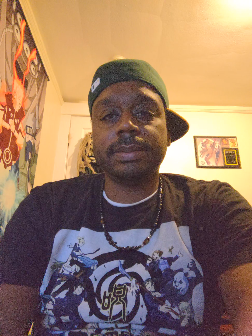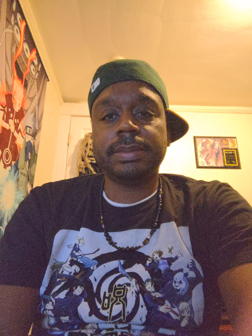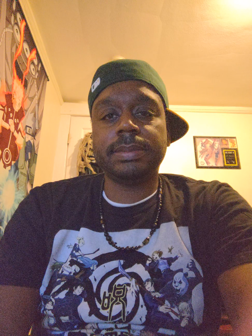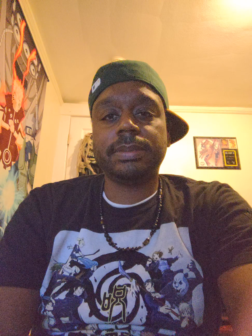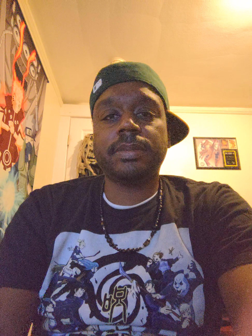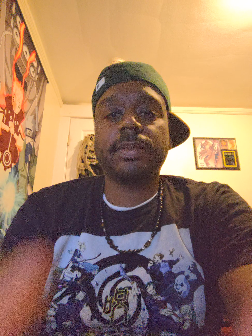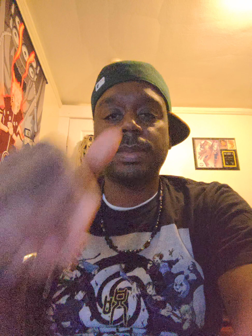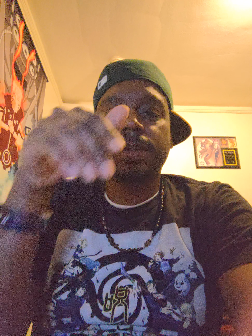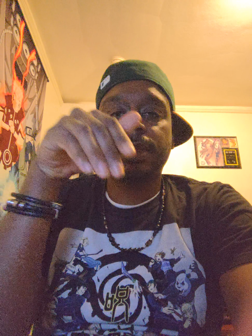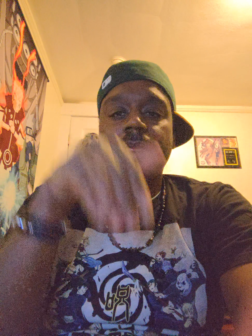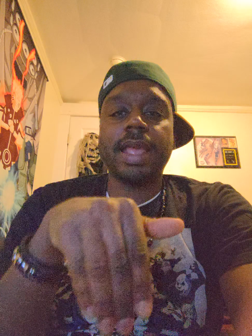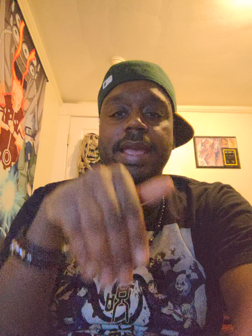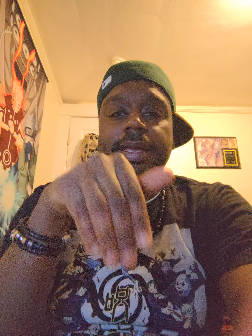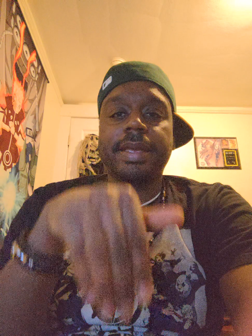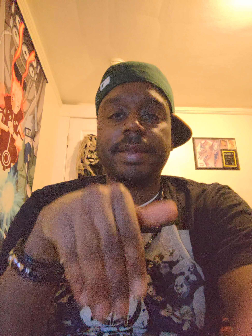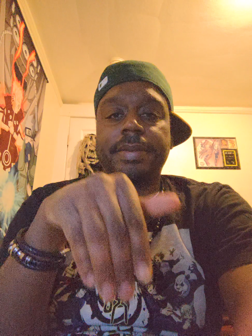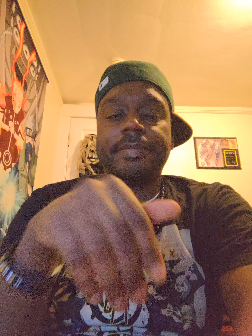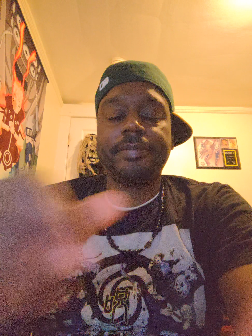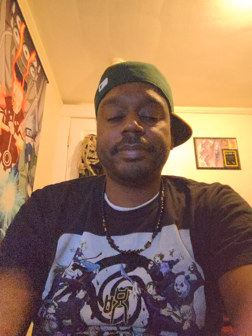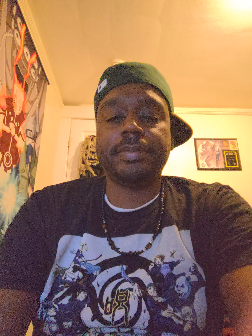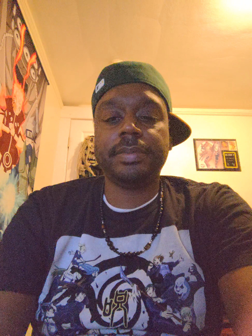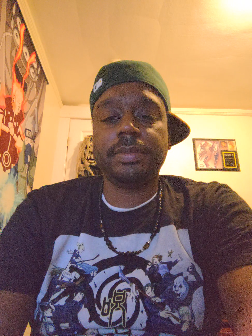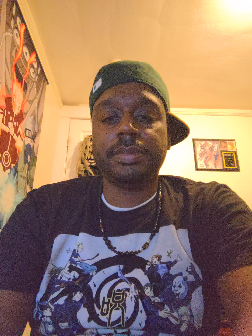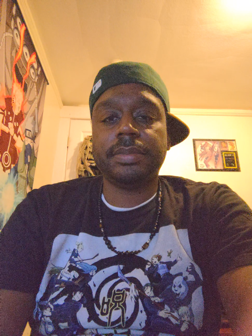night